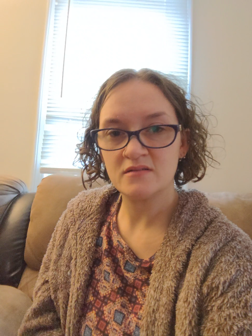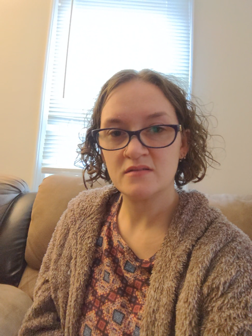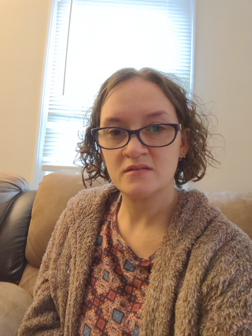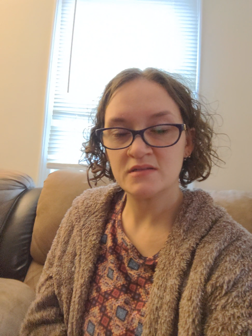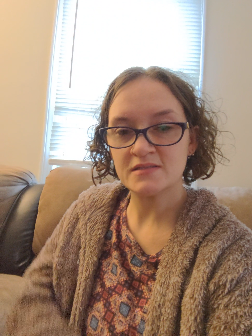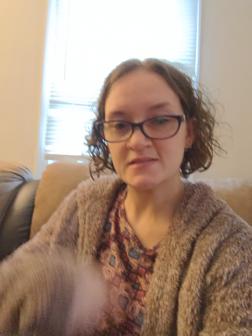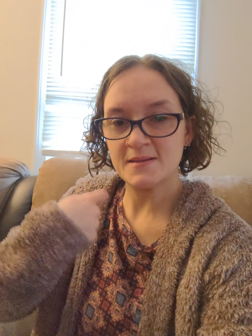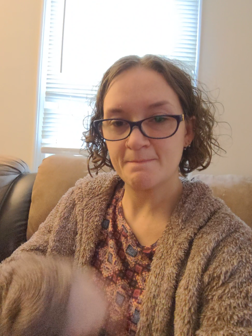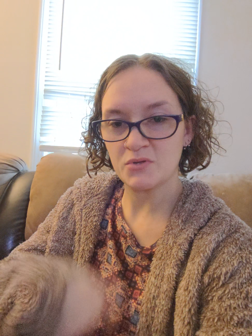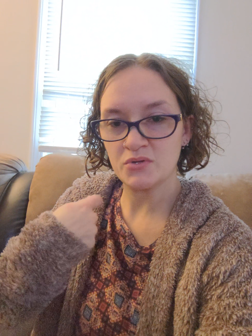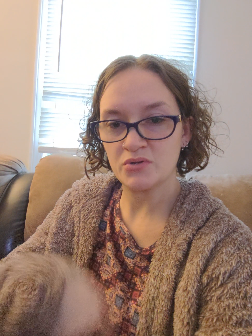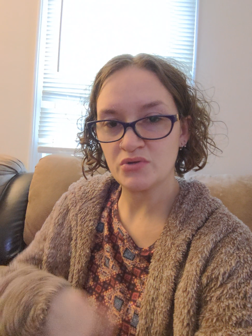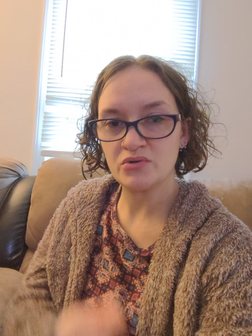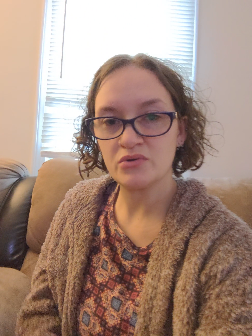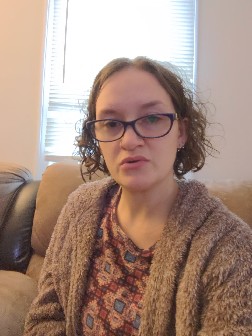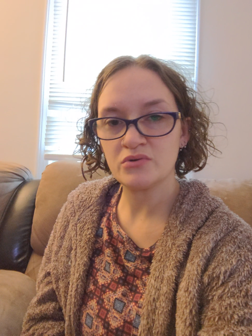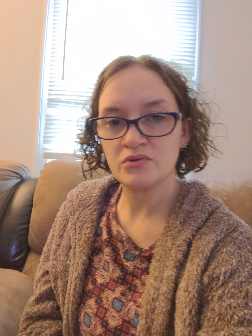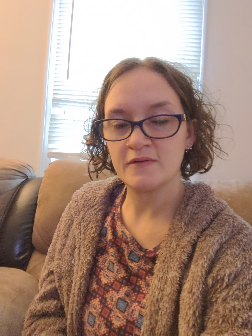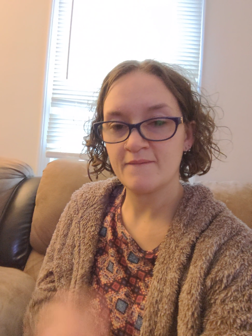zipper